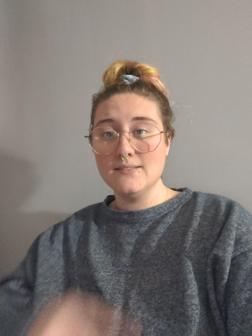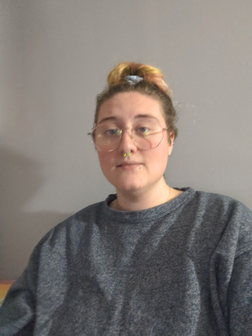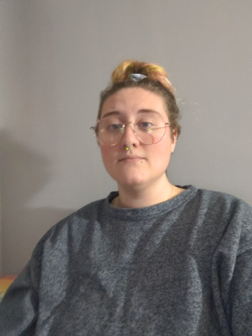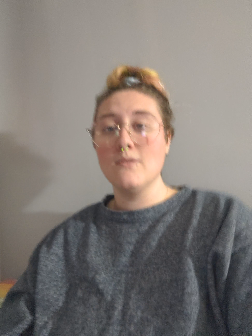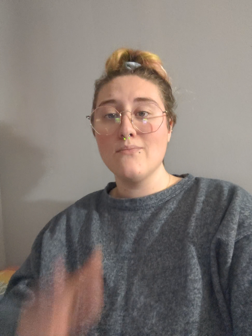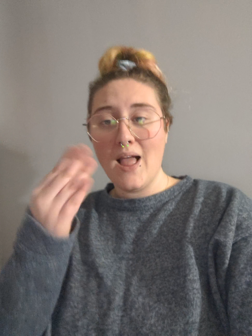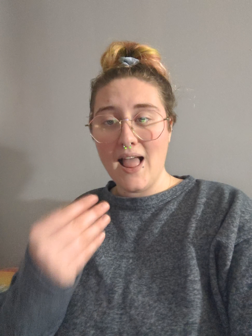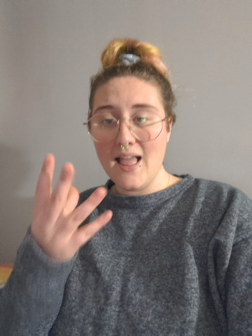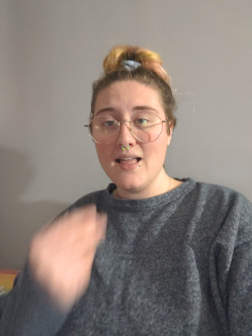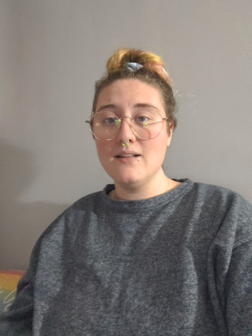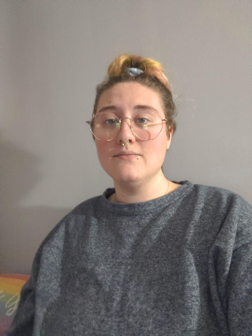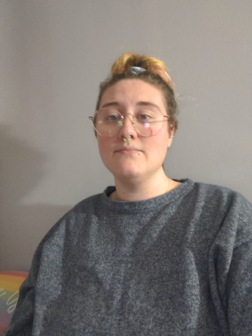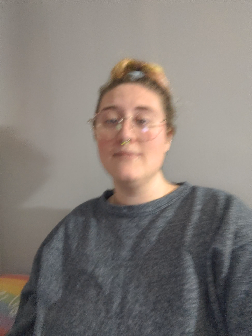wet